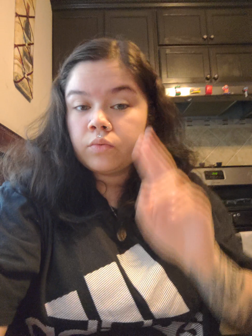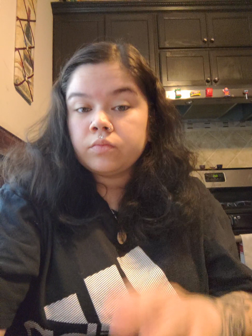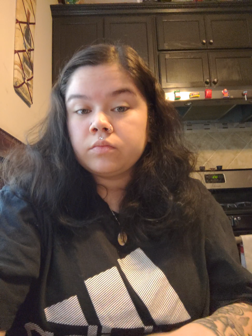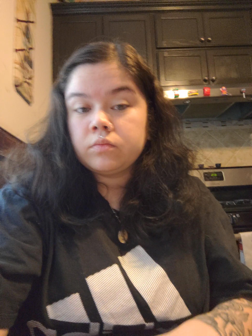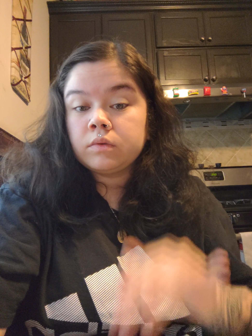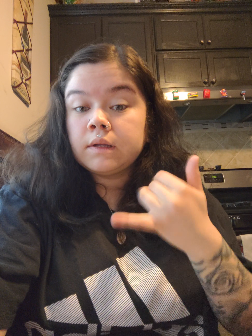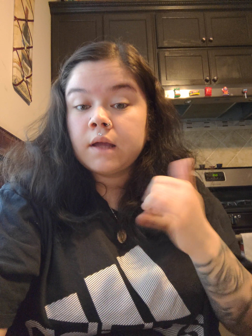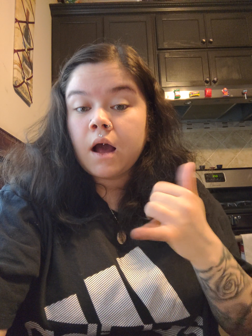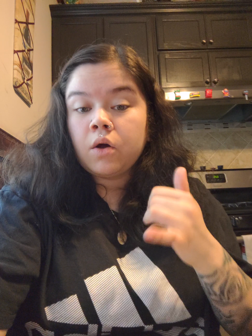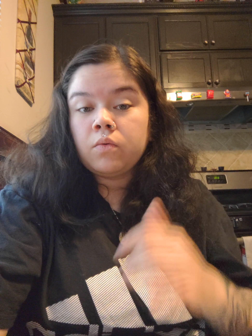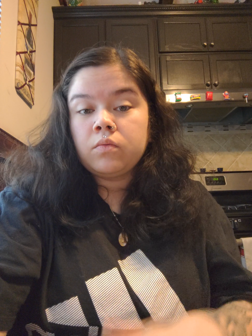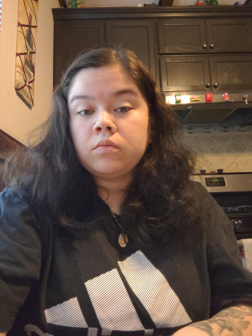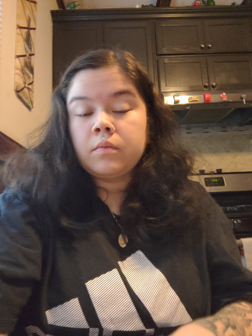yellow